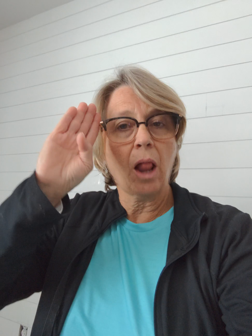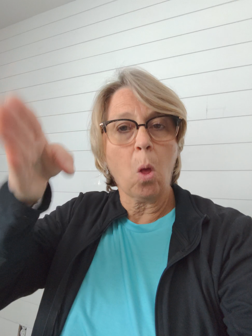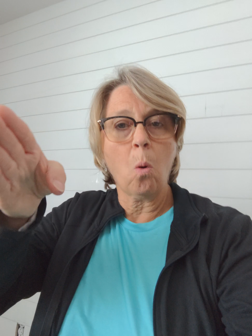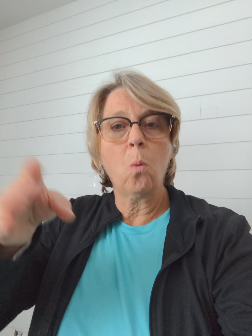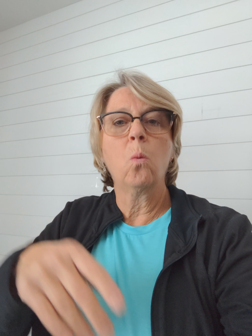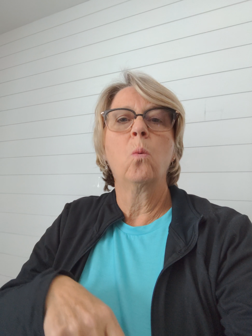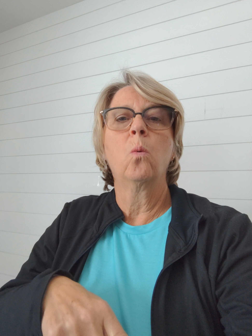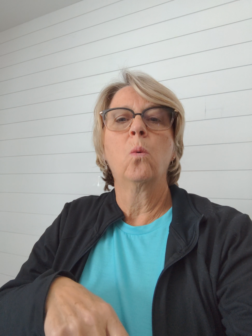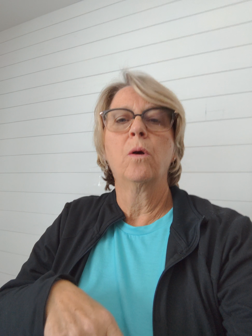hello